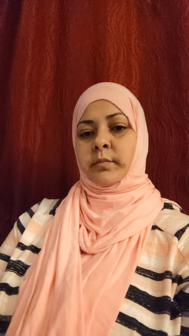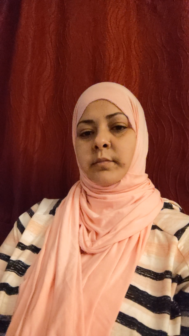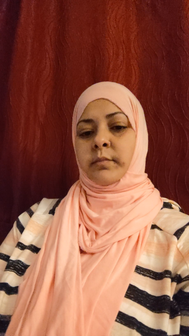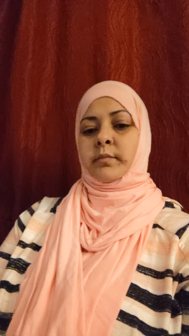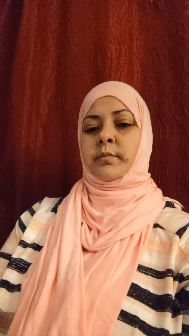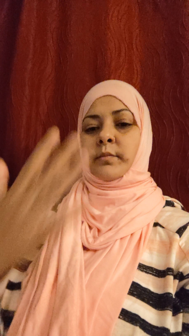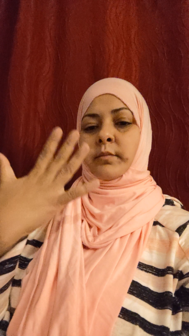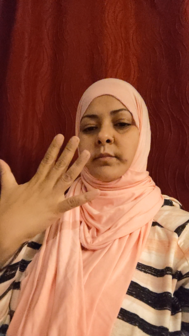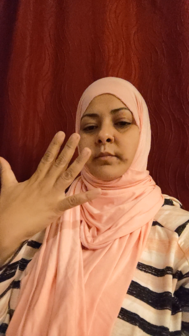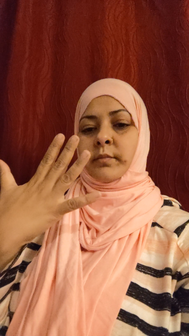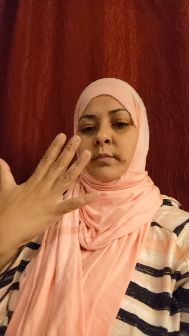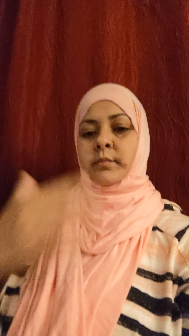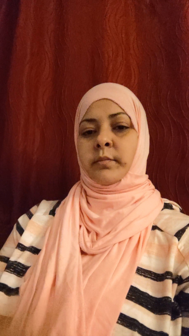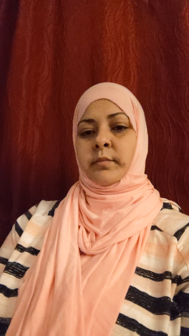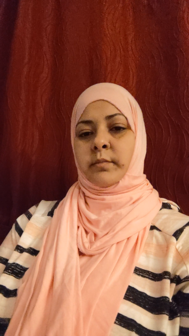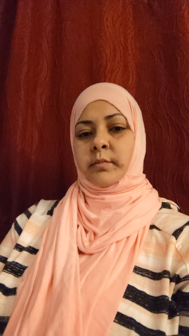hand